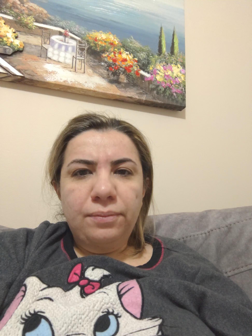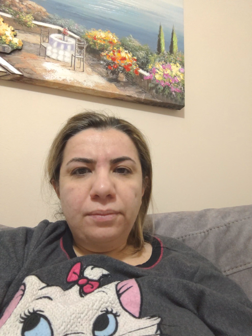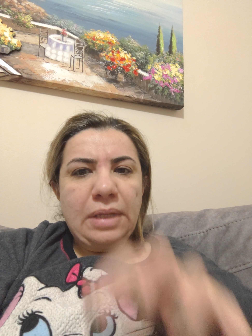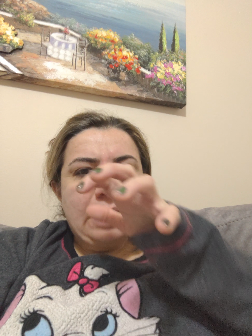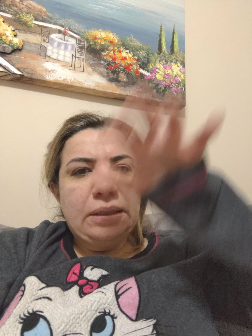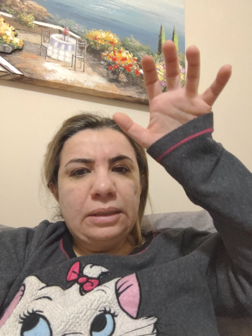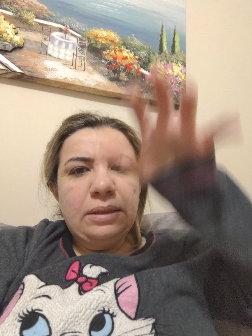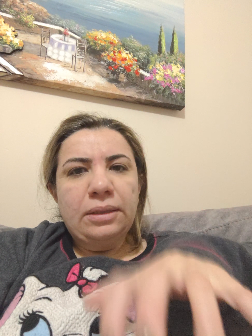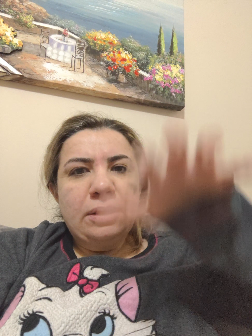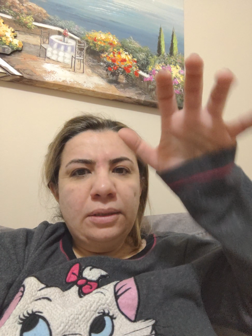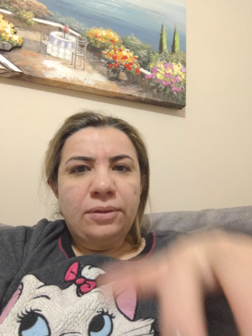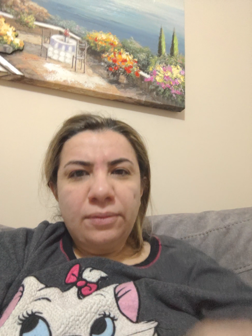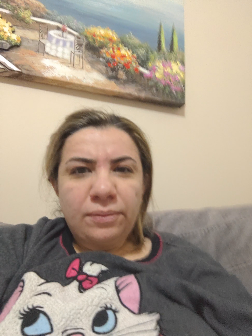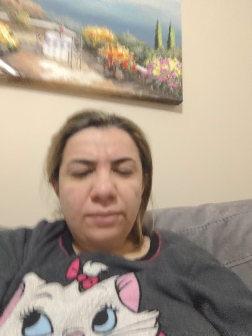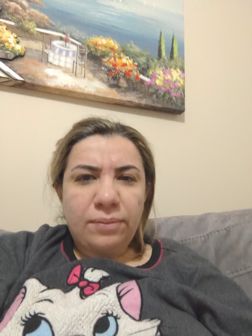alligator